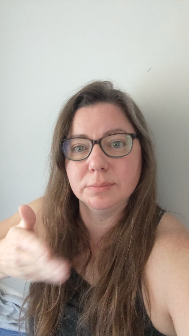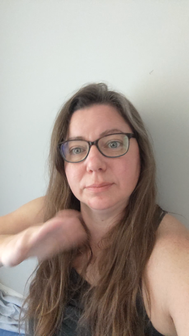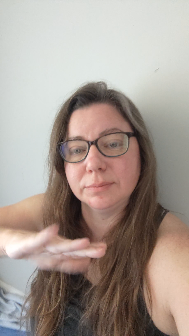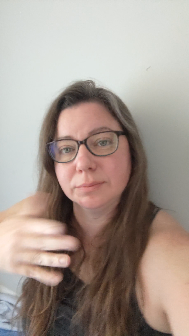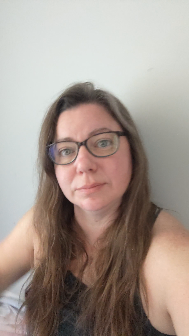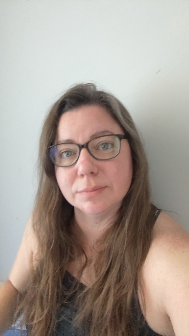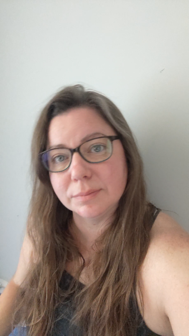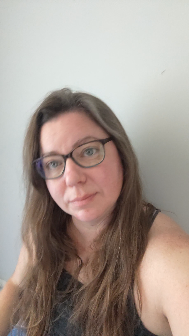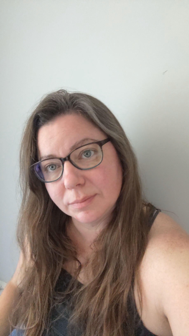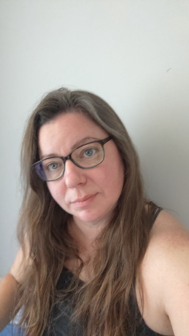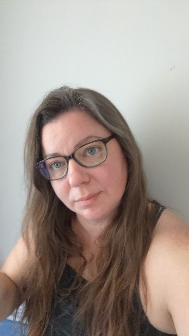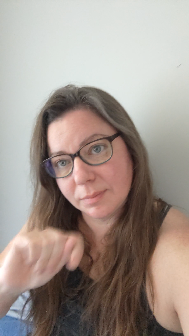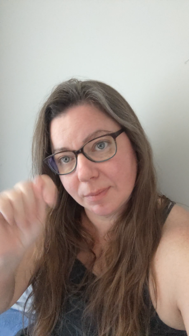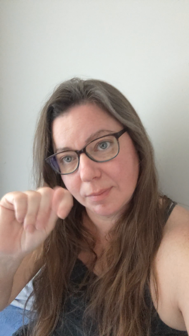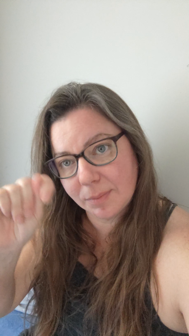bathroom